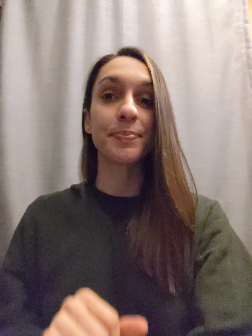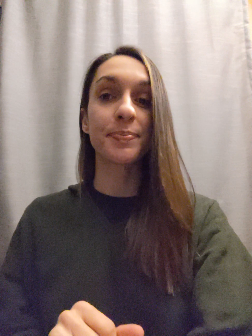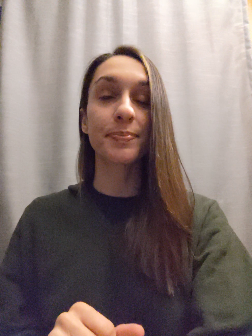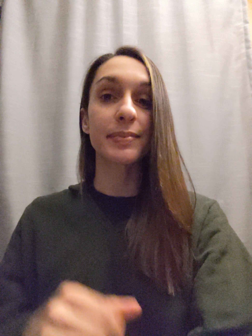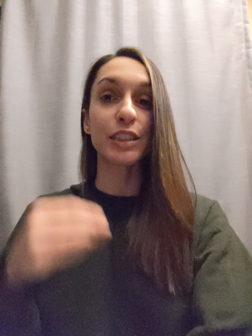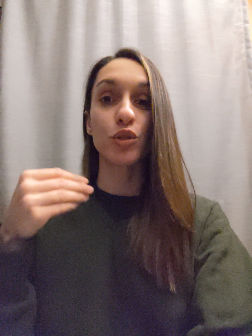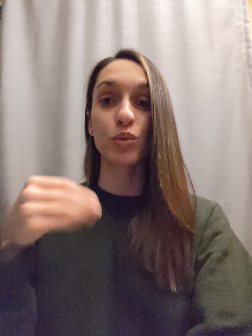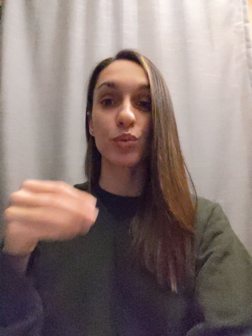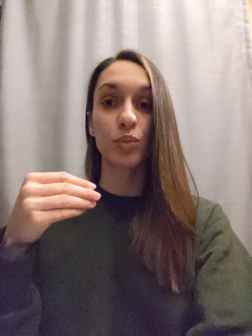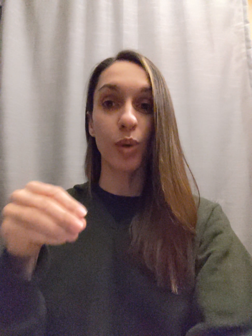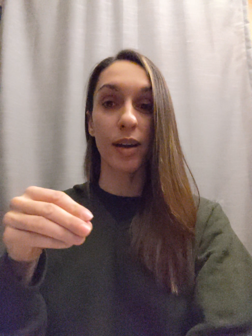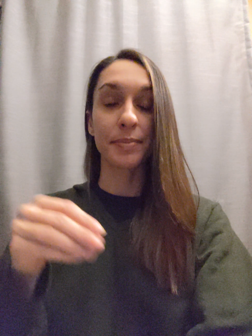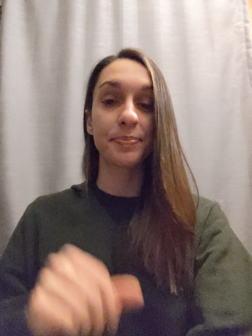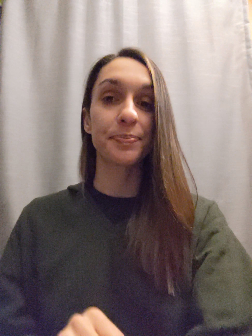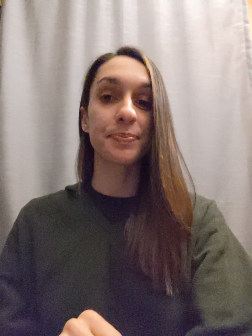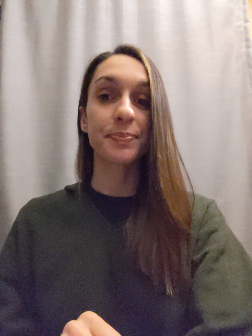store